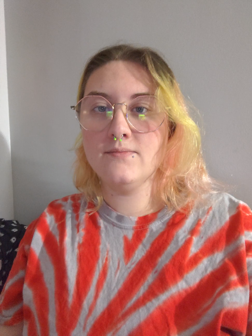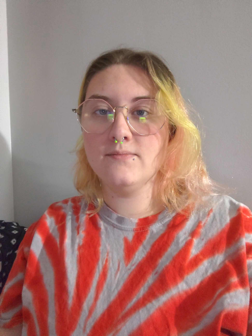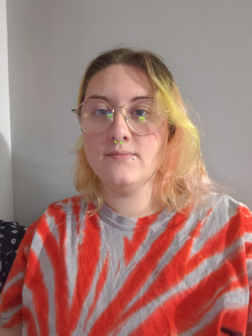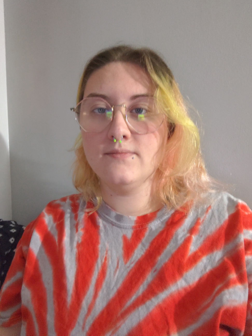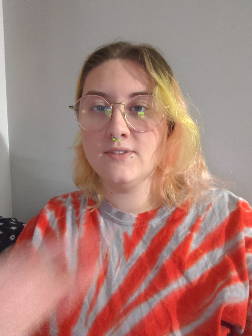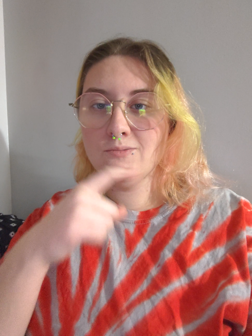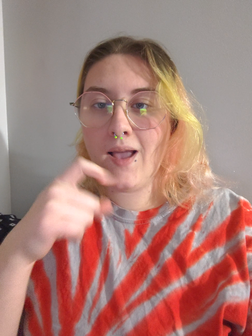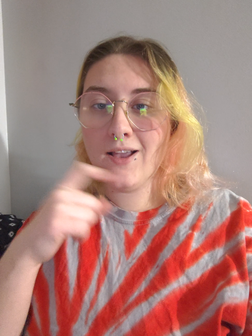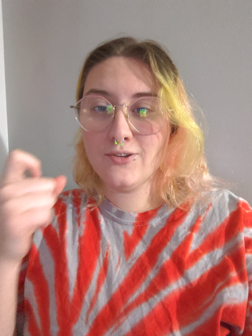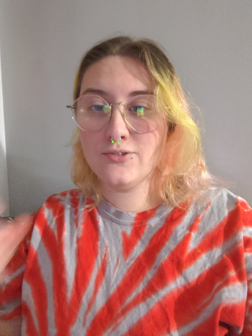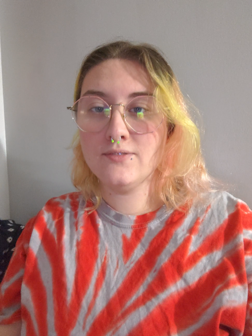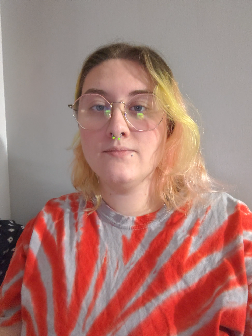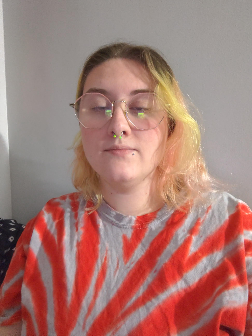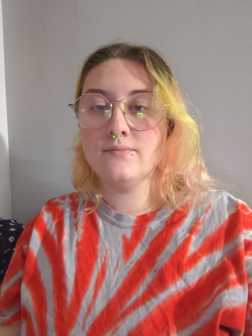dryer